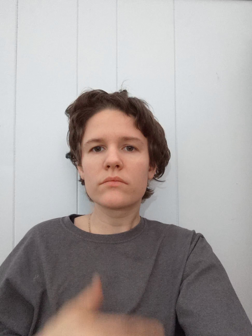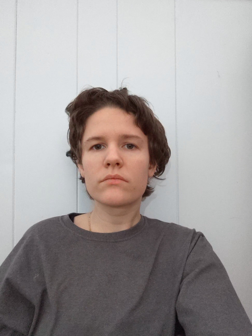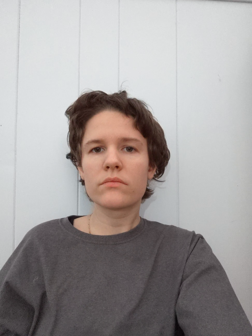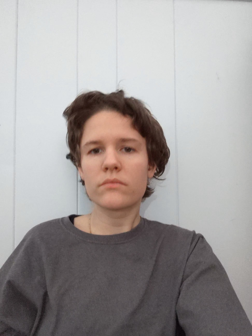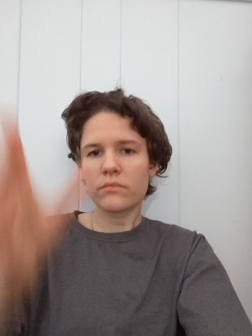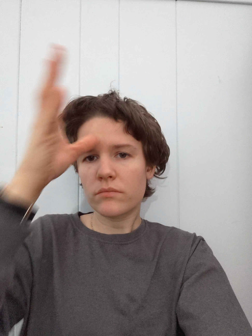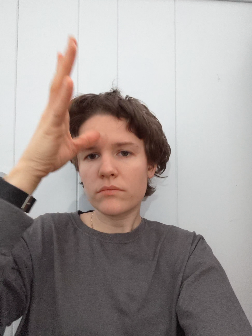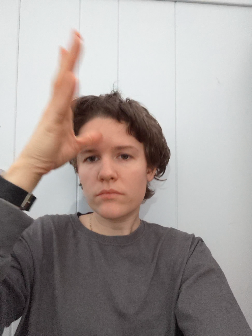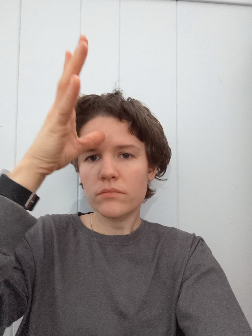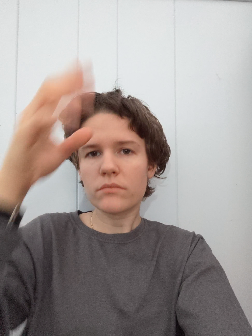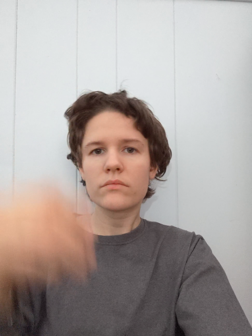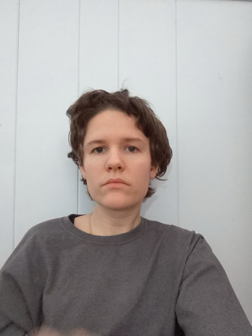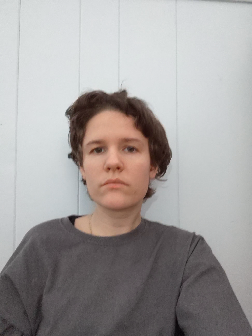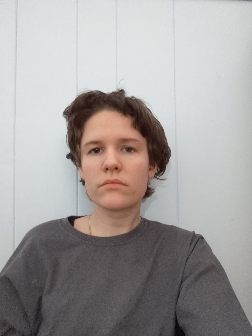dad